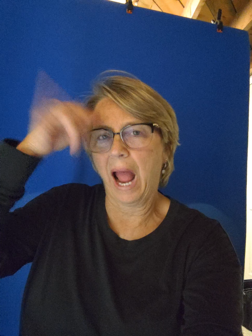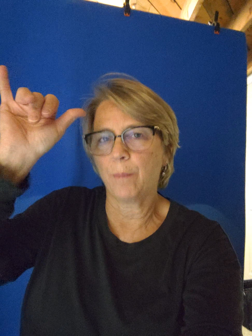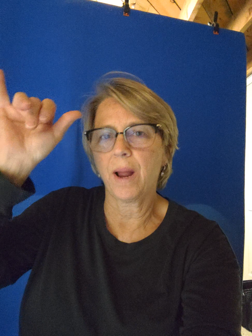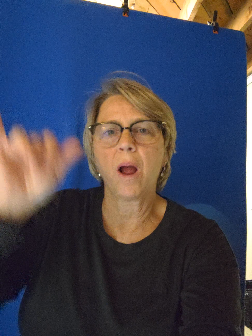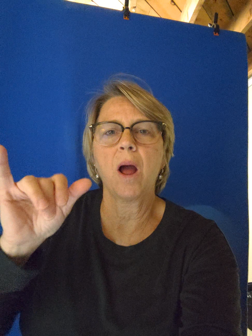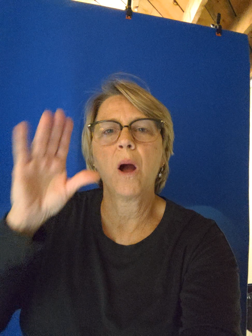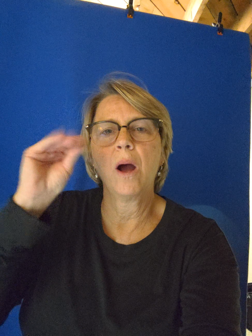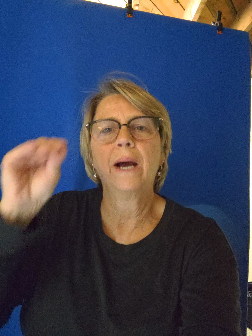cowboy